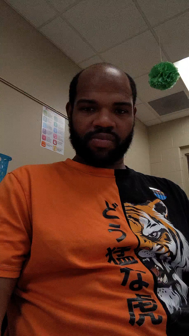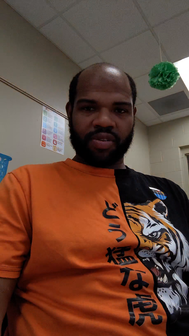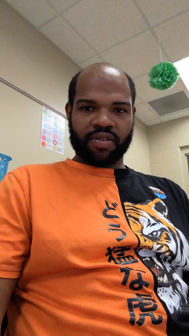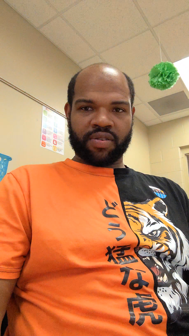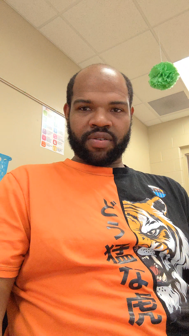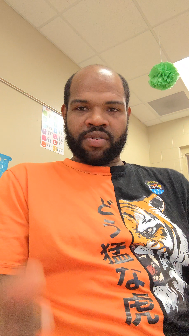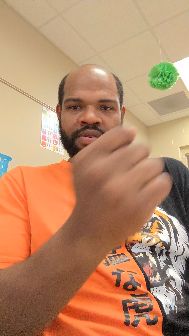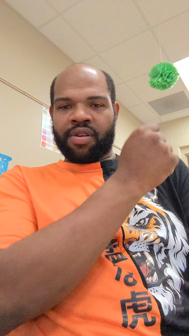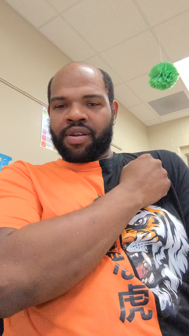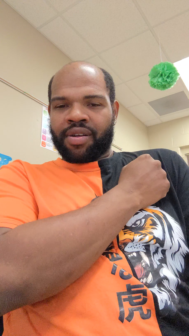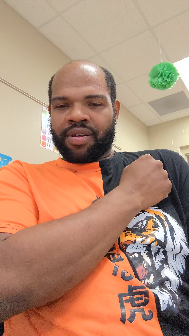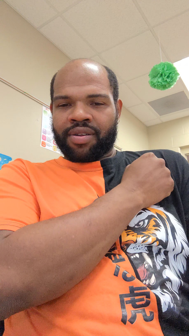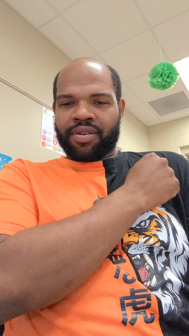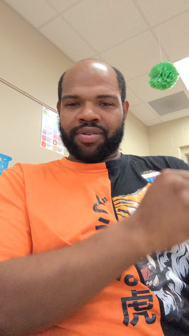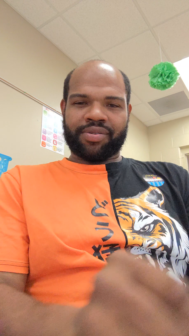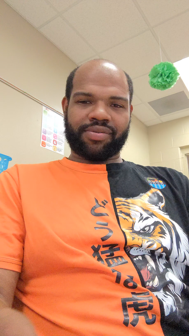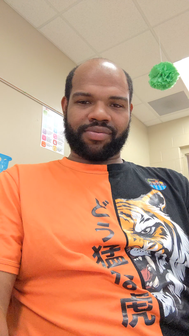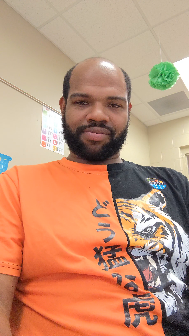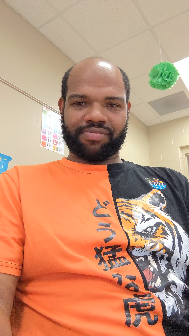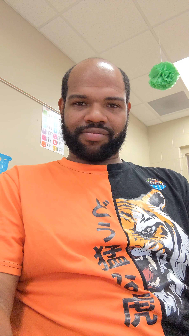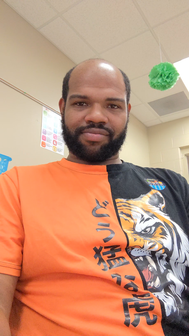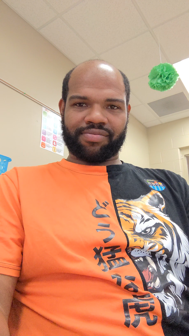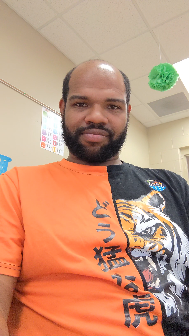hug